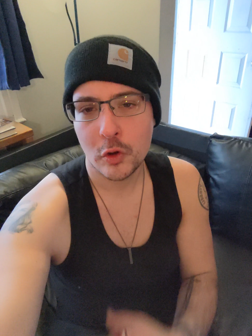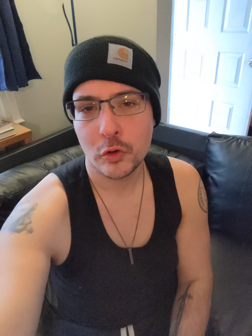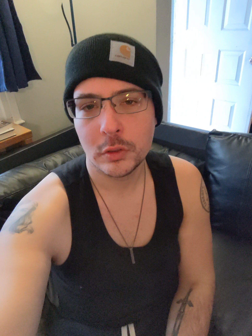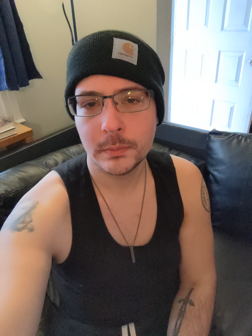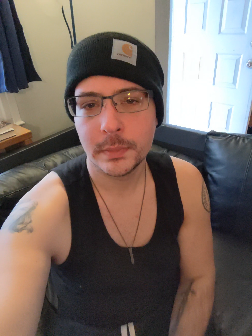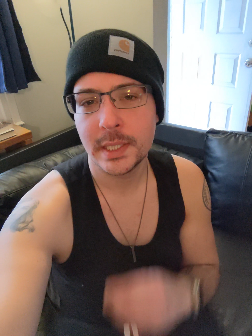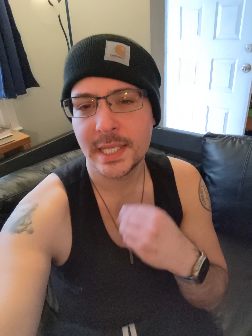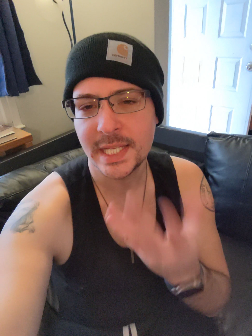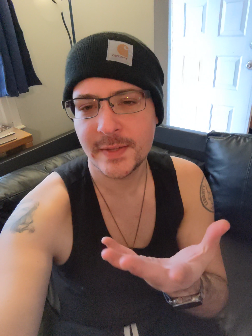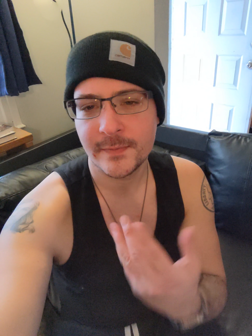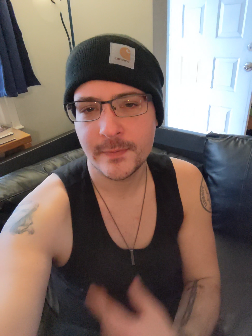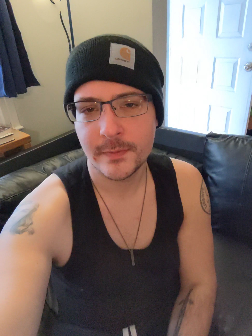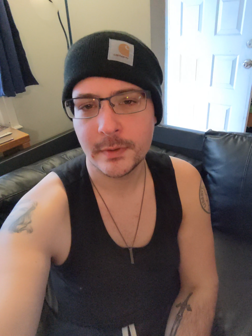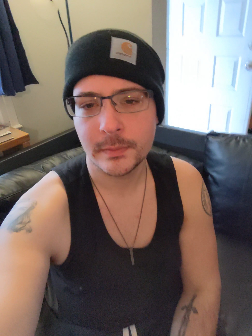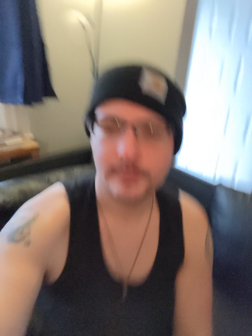give